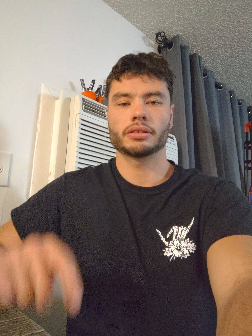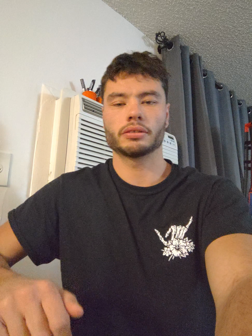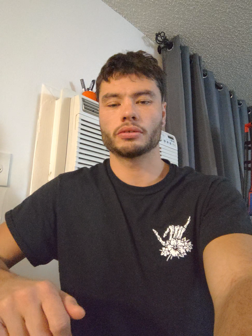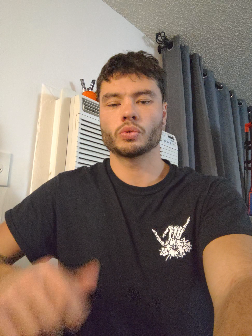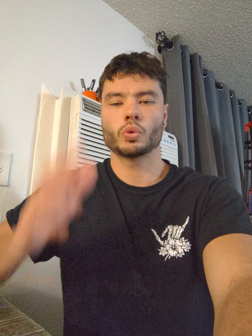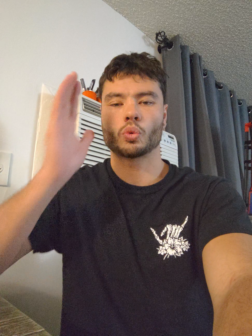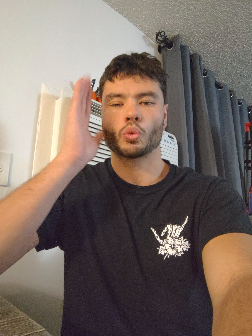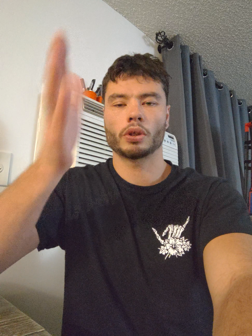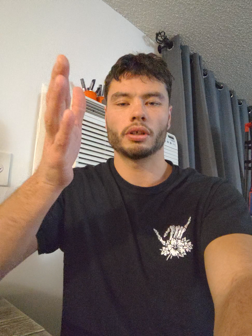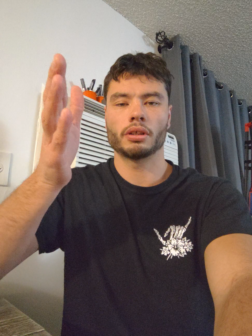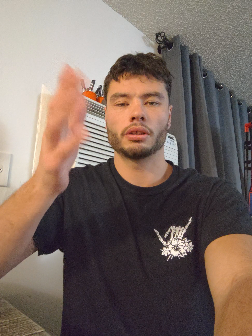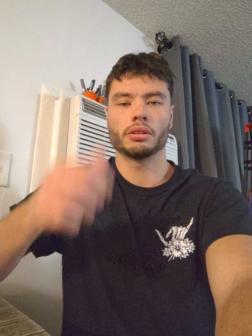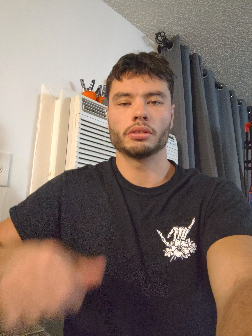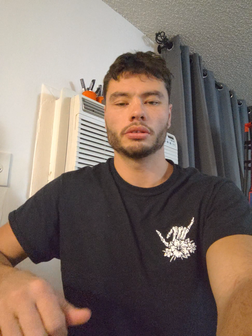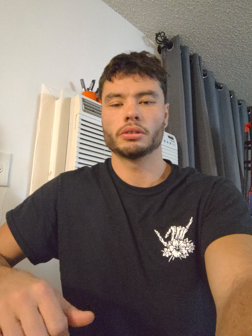will